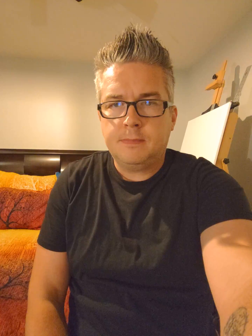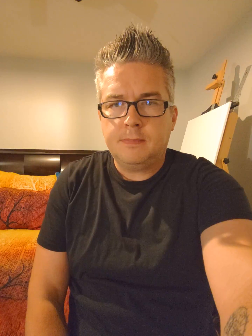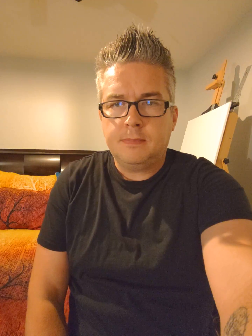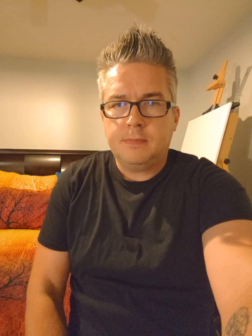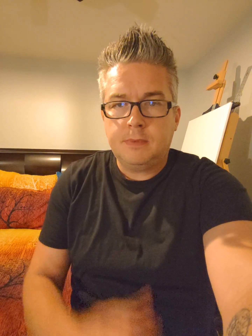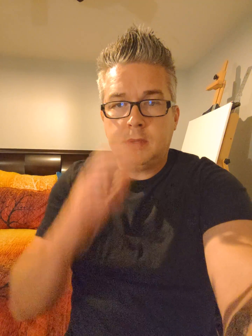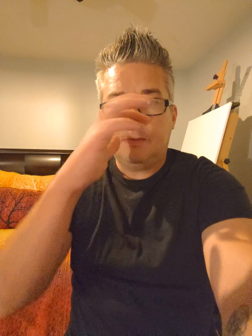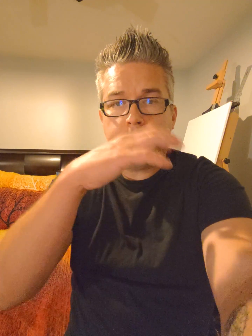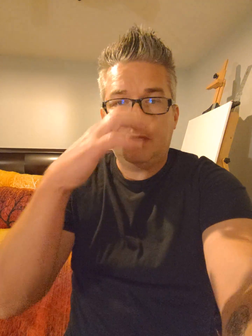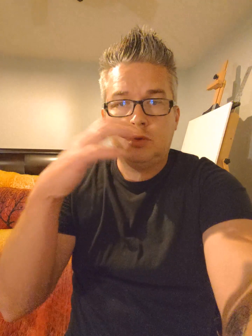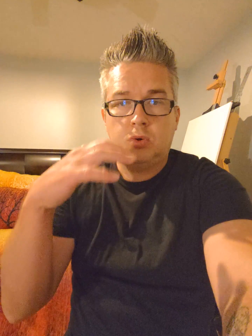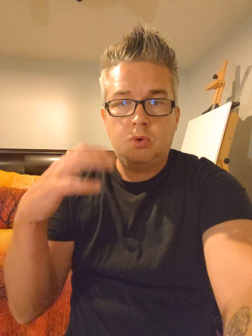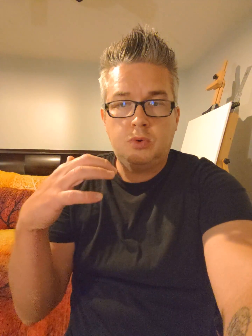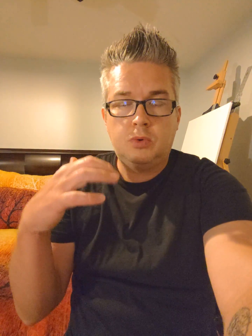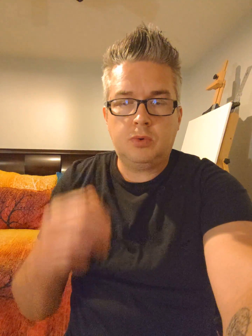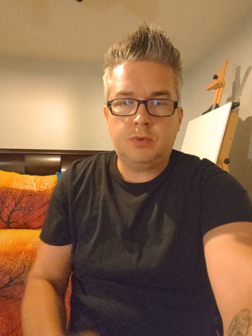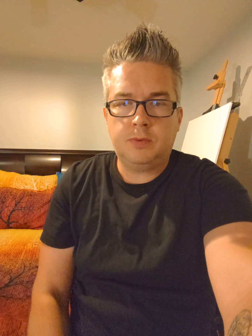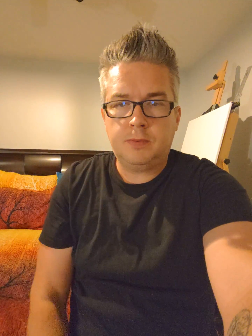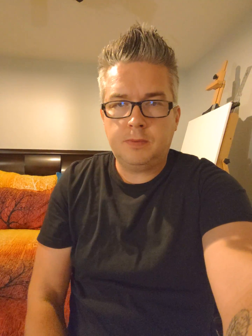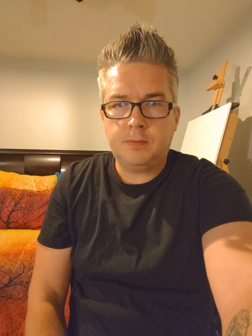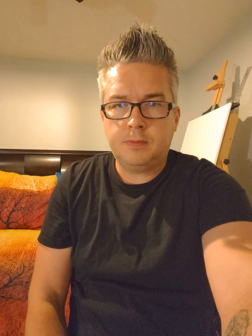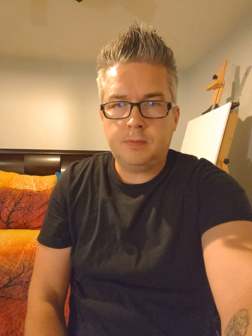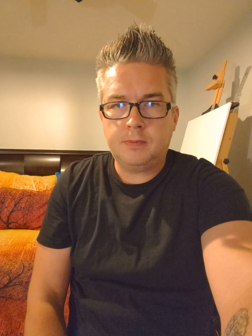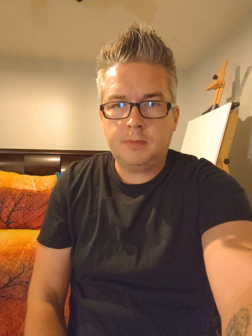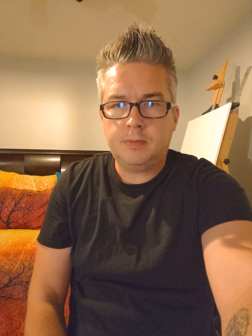grapes